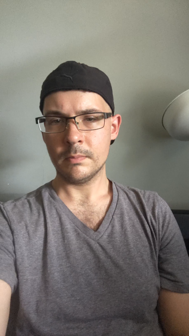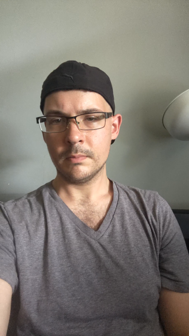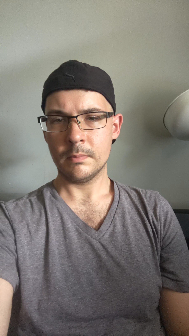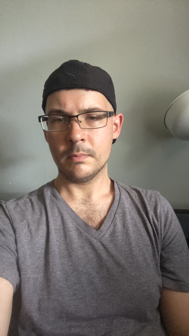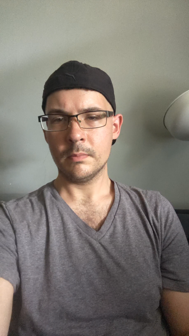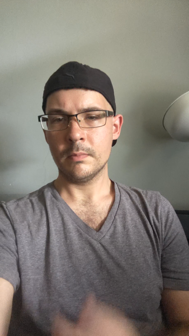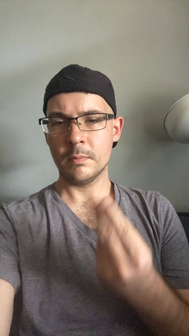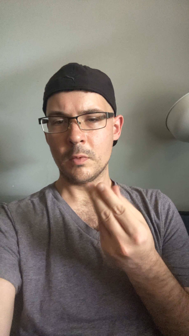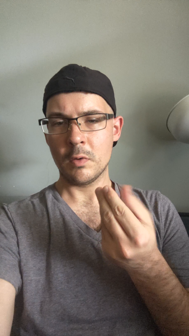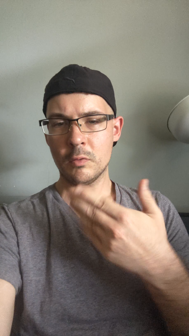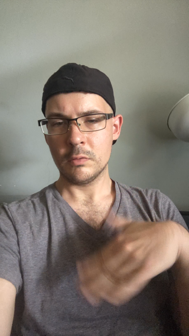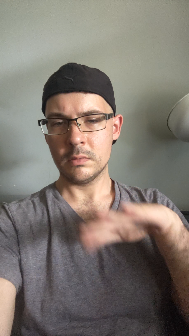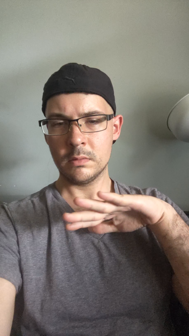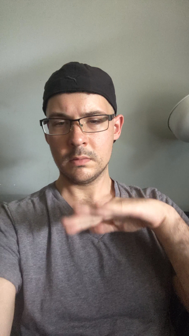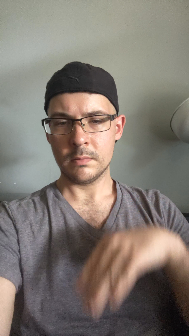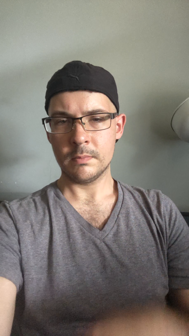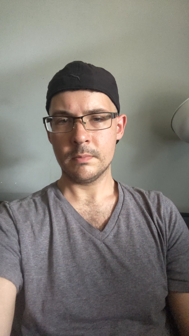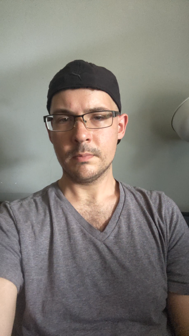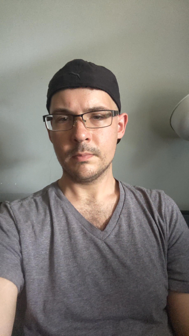garden